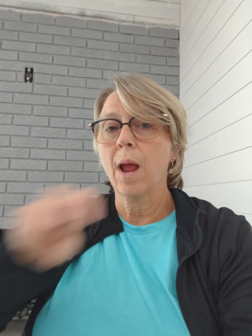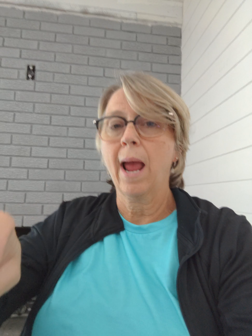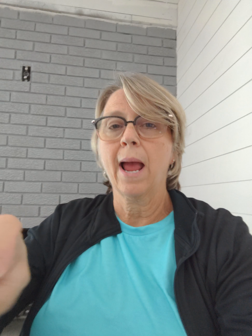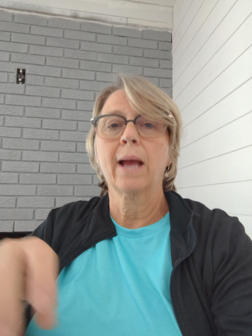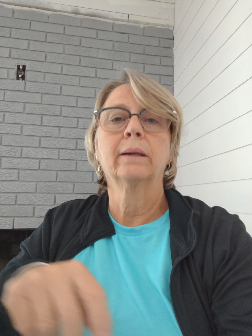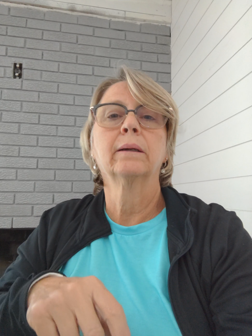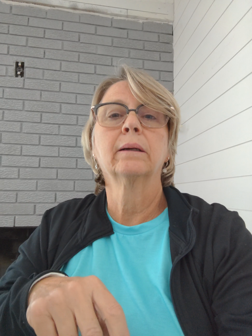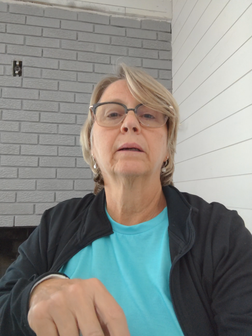ride